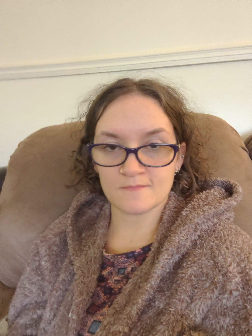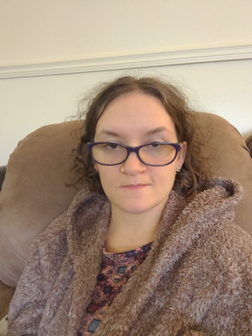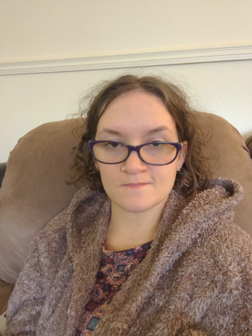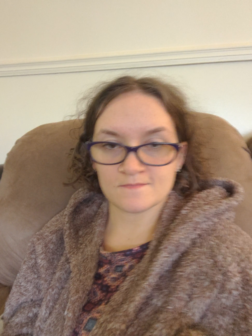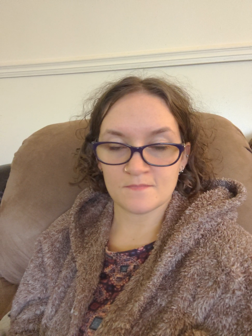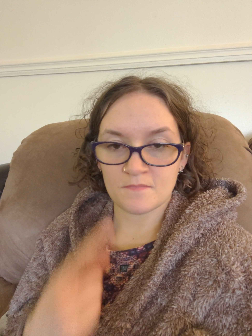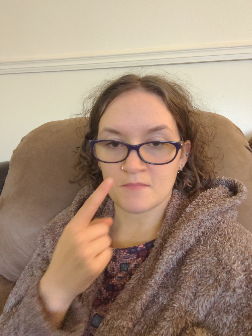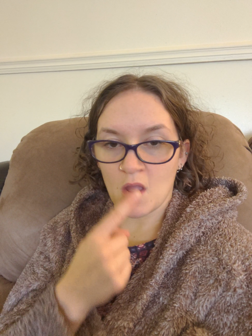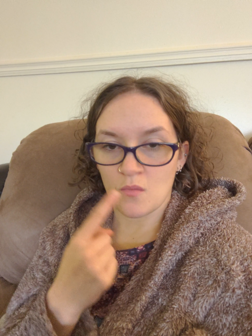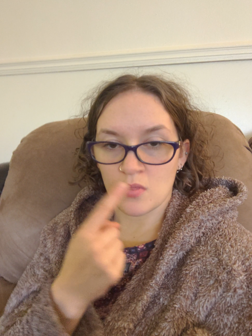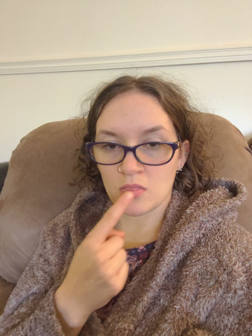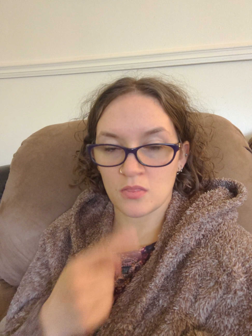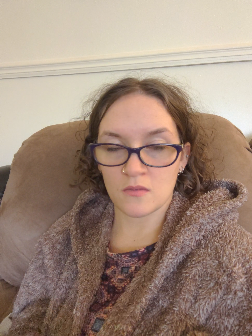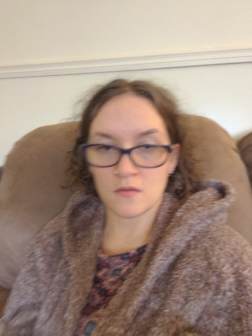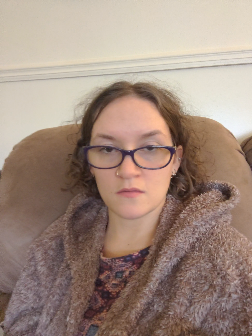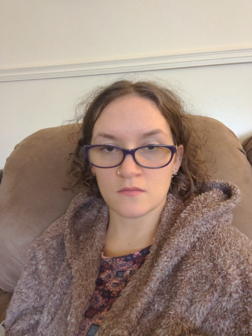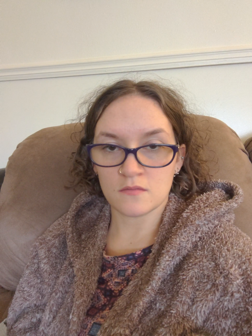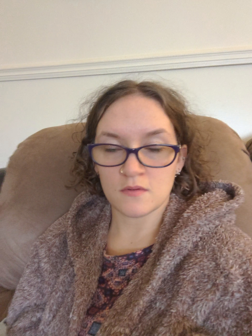mouth